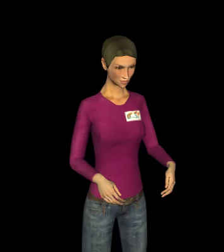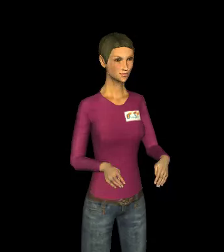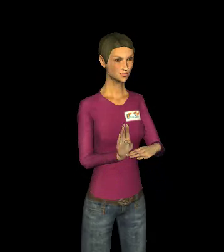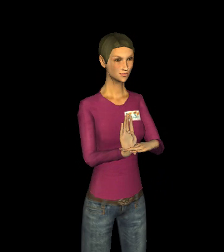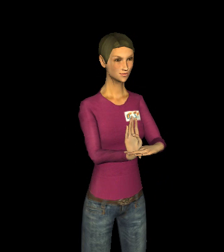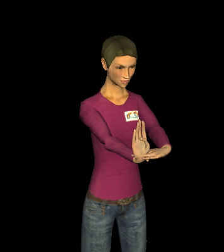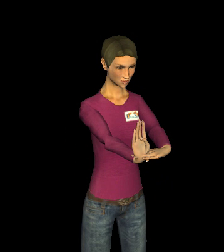يظهر